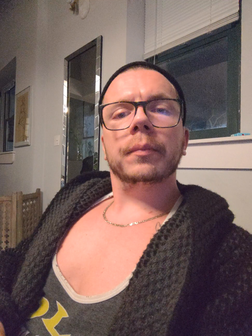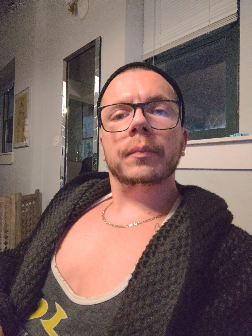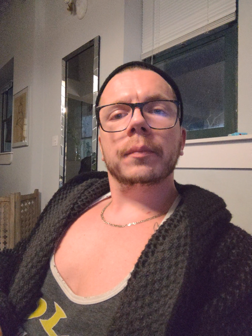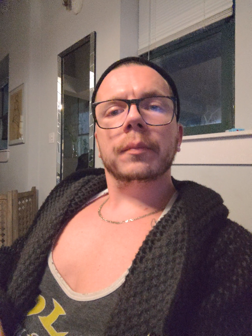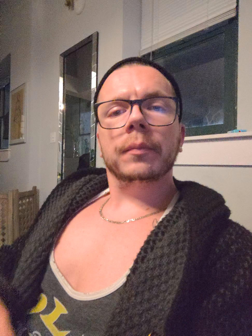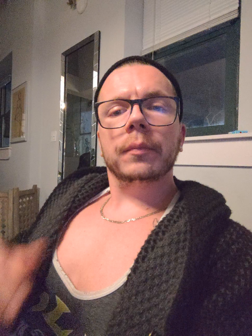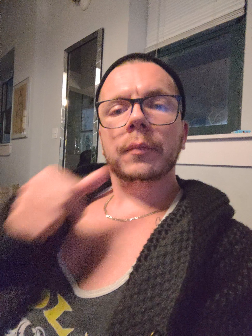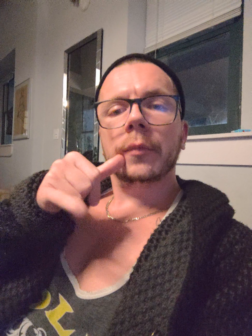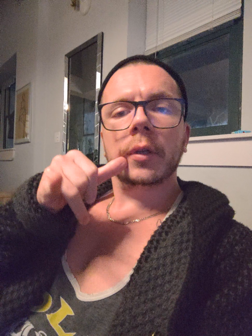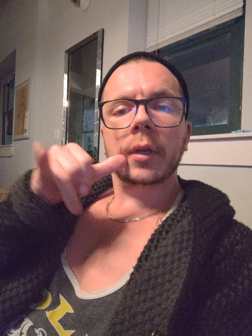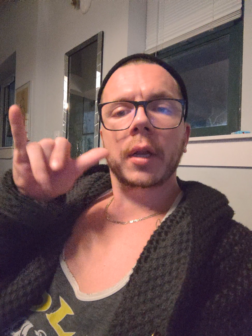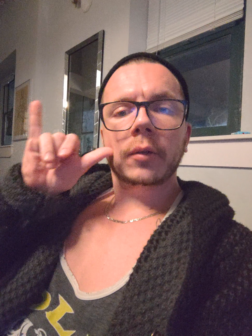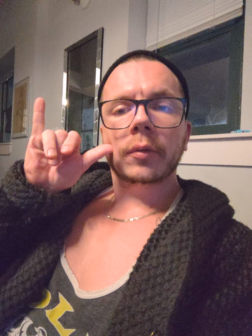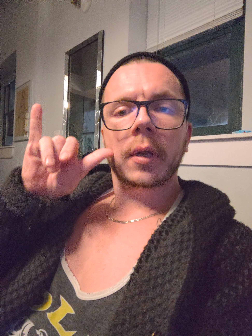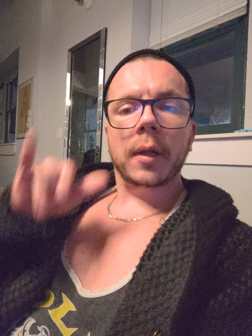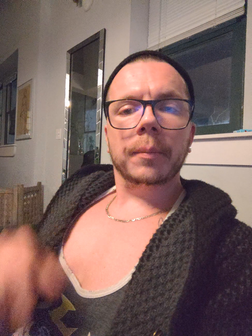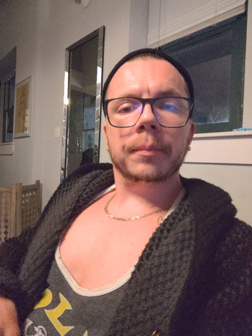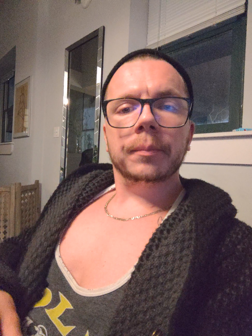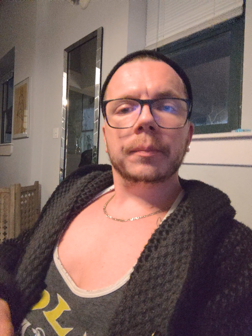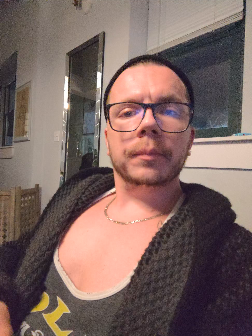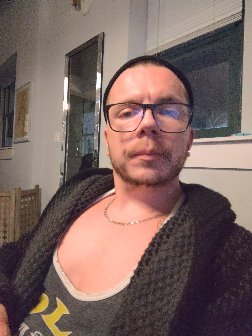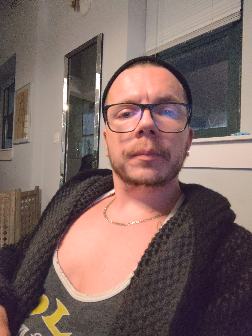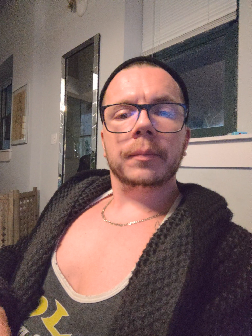yesterday